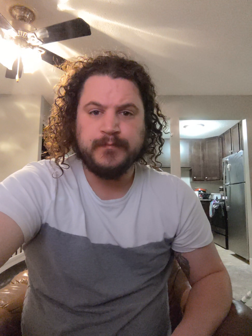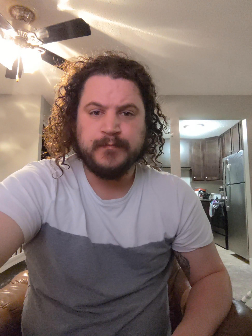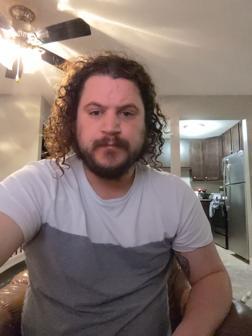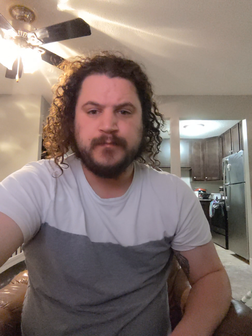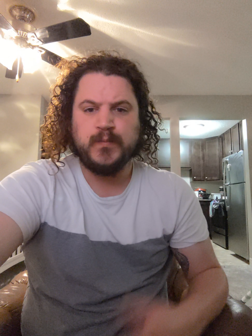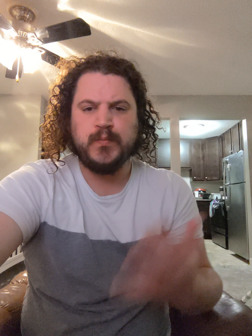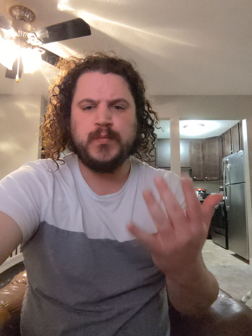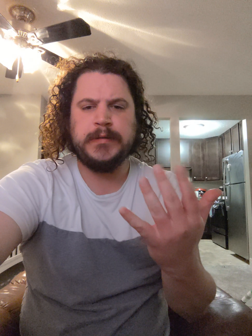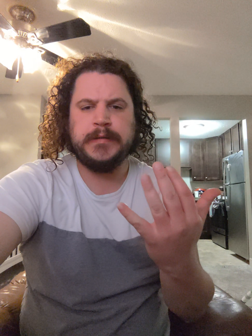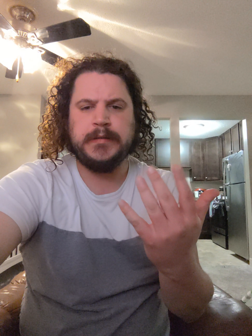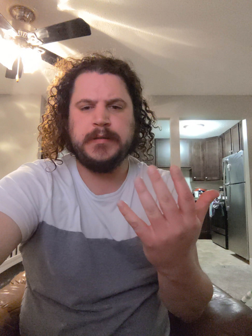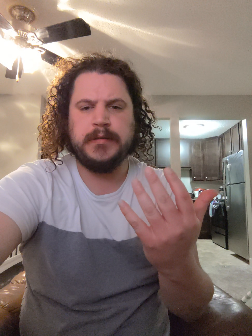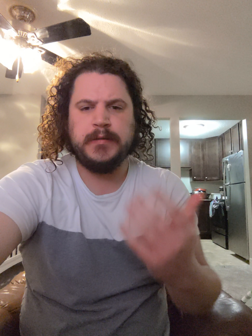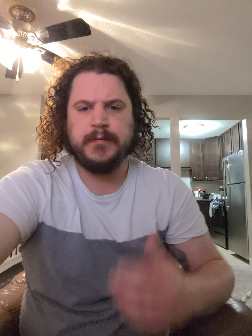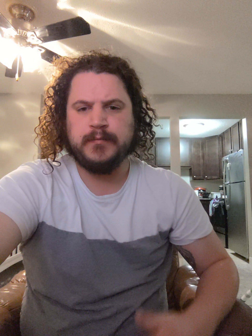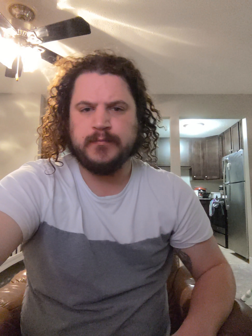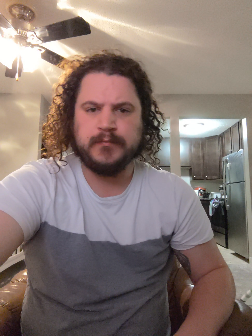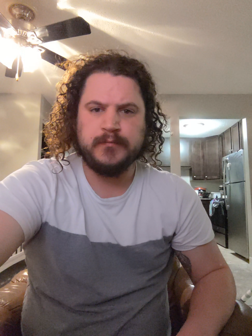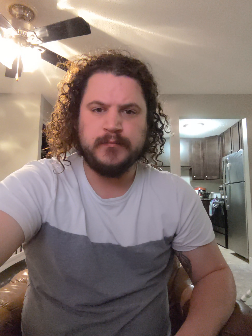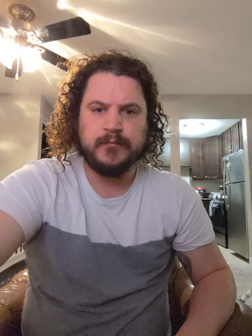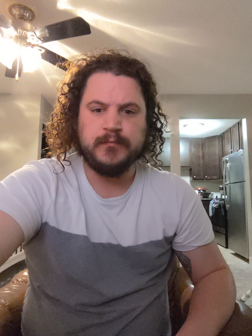wait